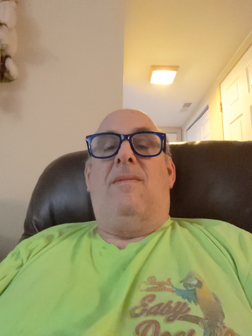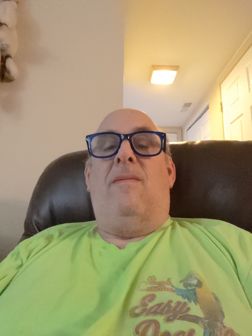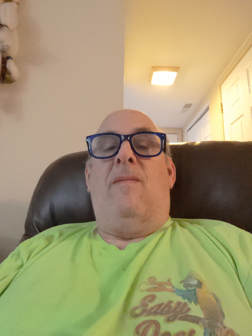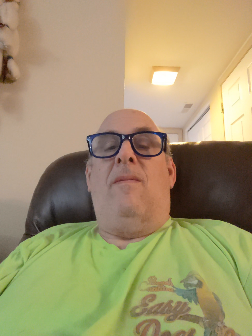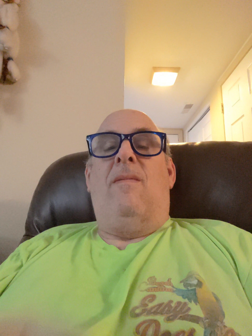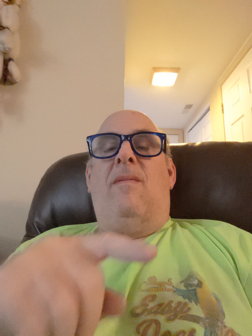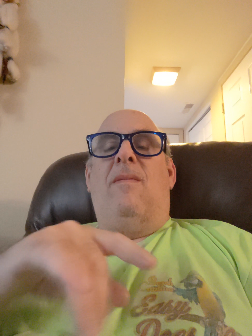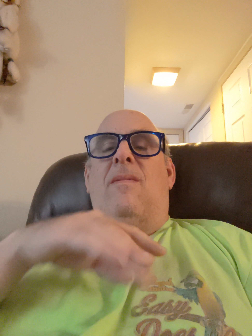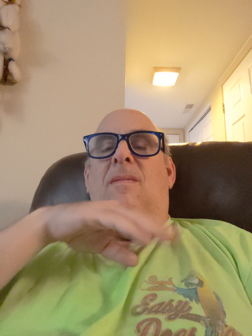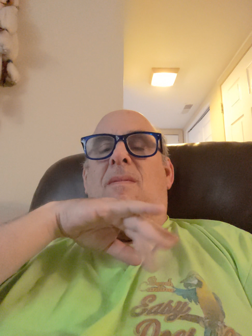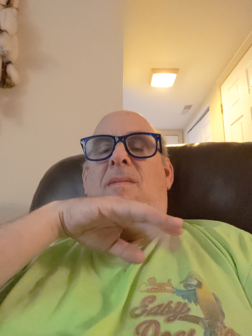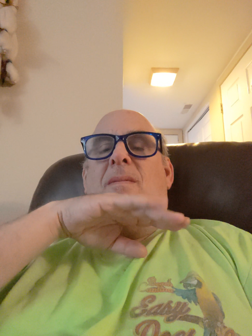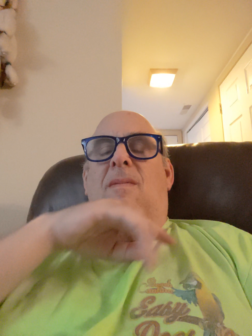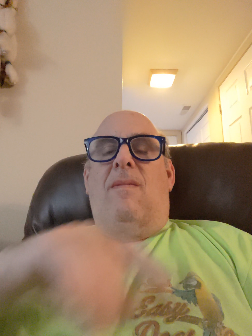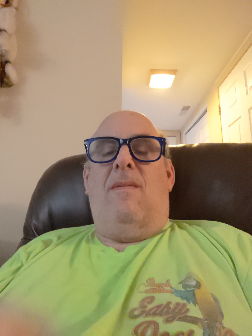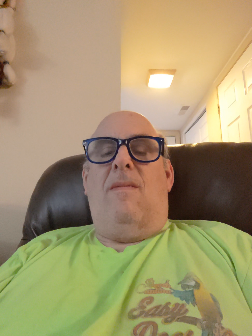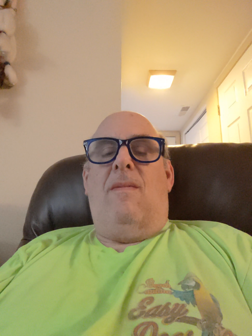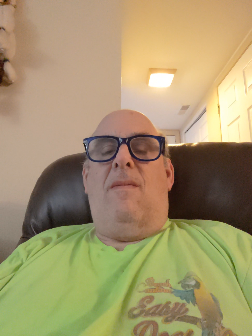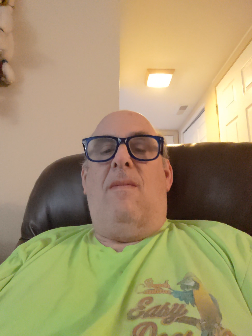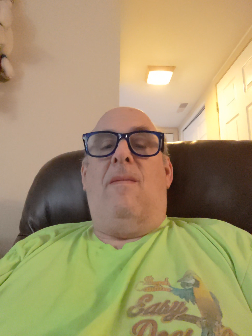dirty